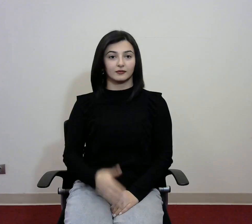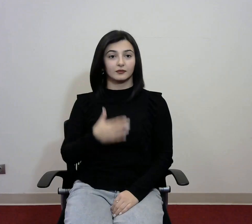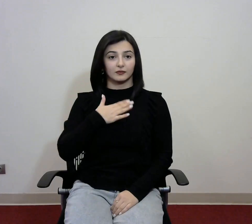mən